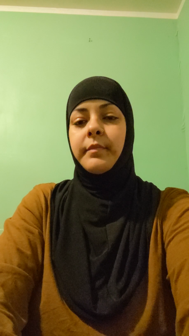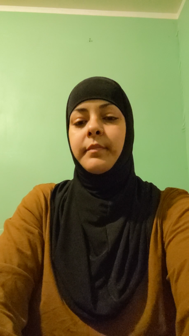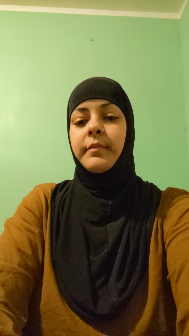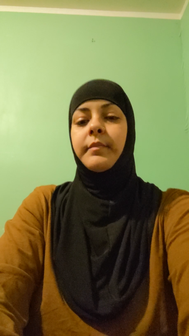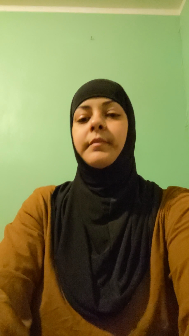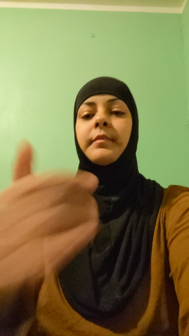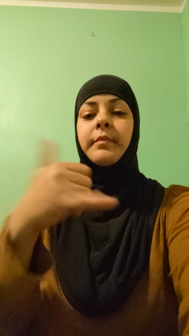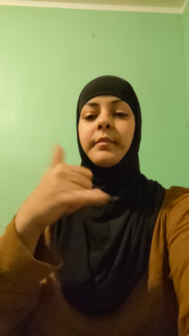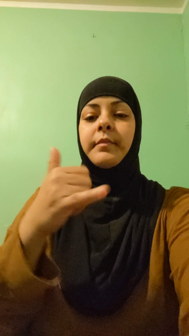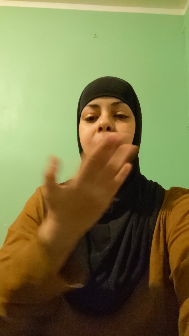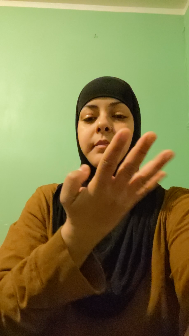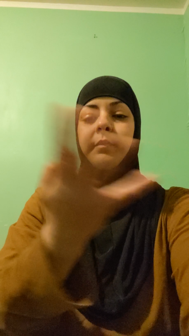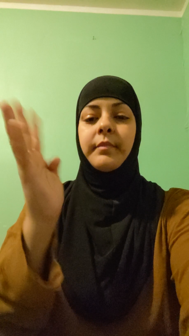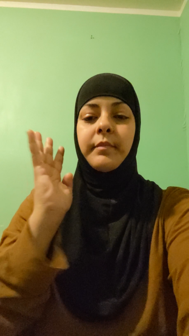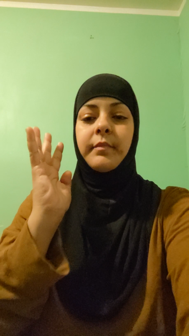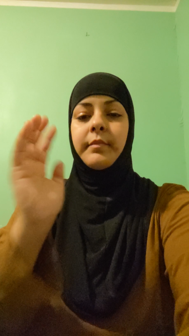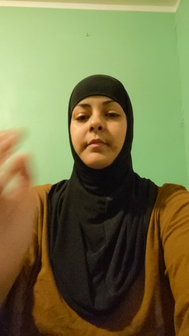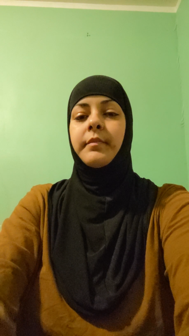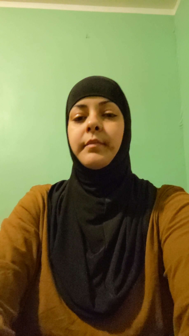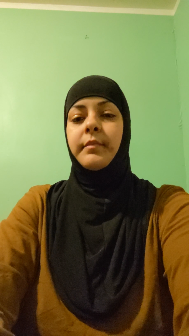playpen